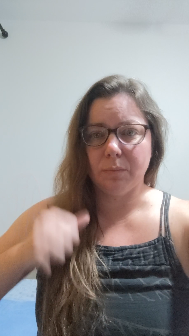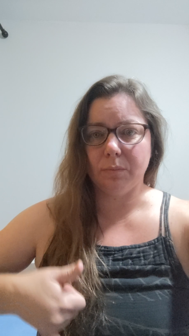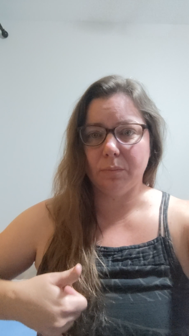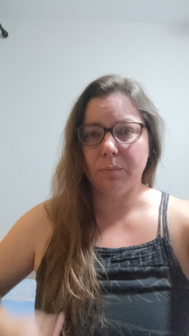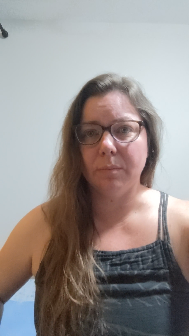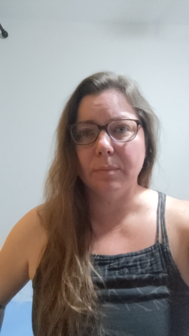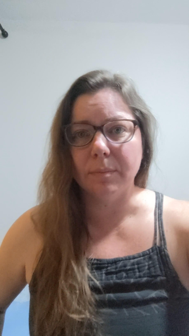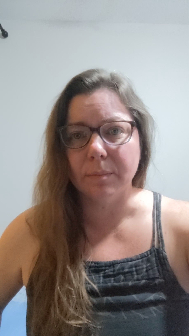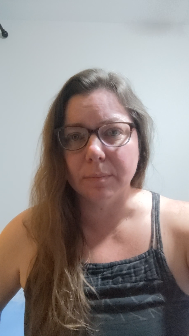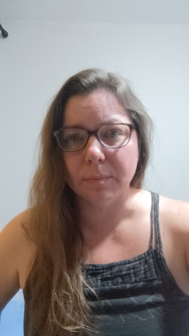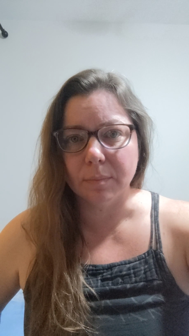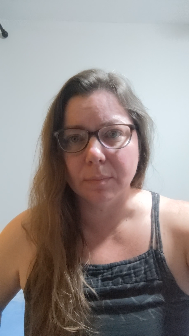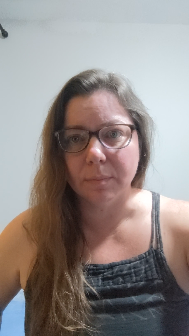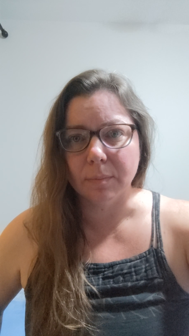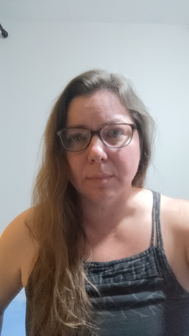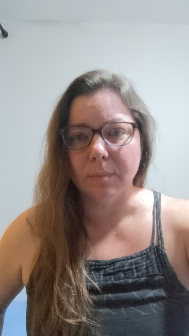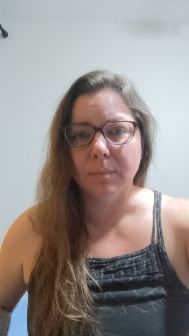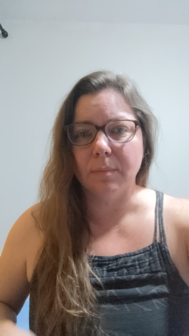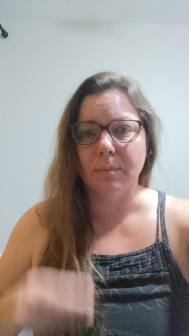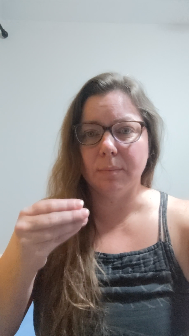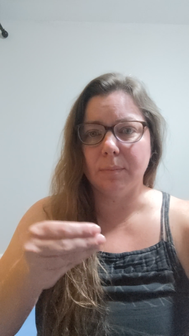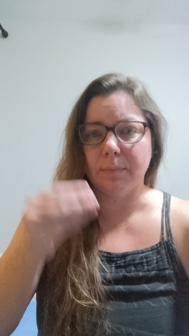buy